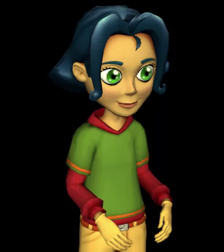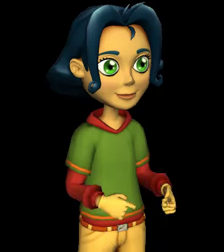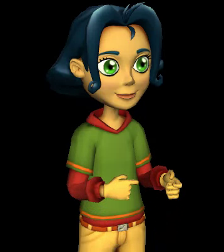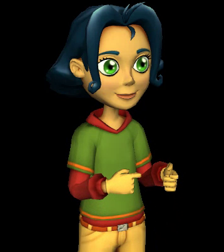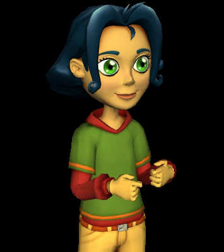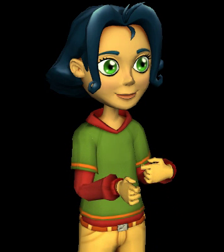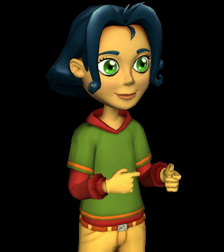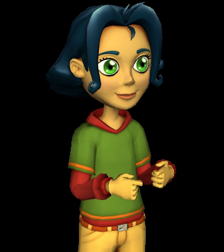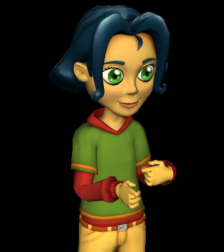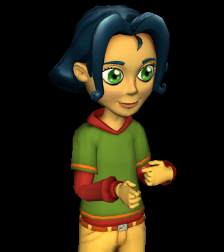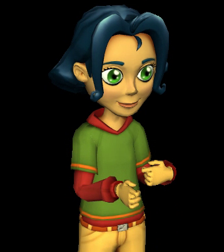تجارة